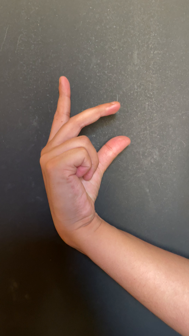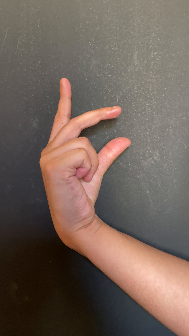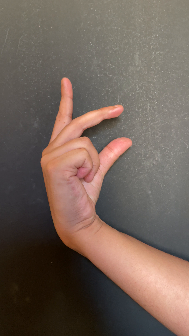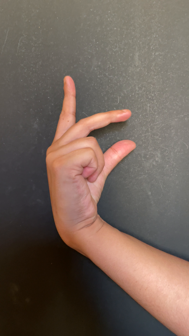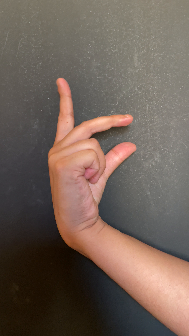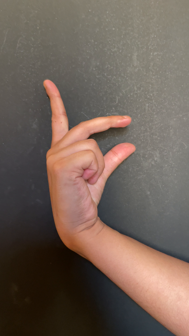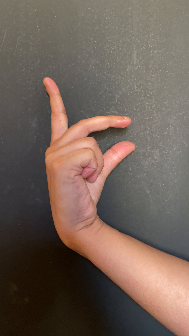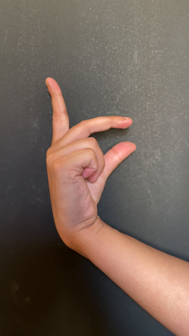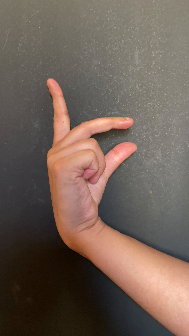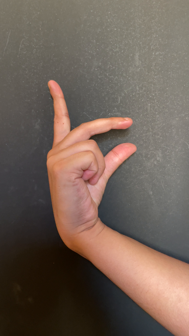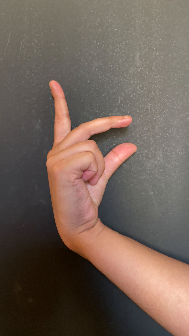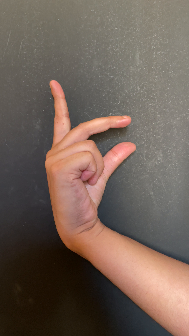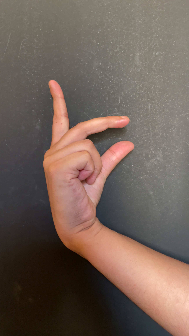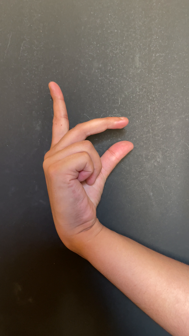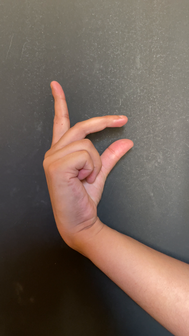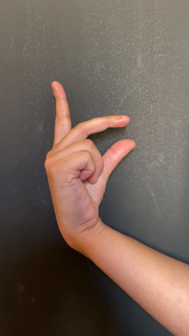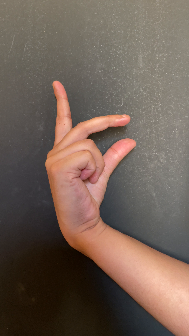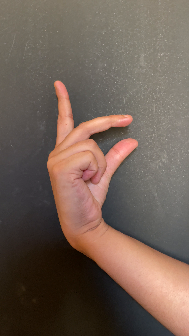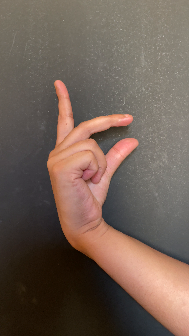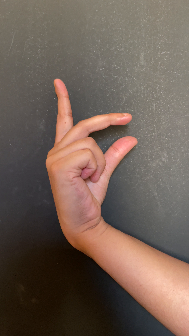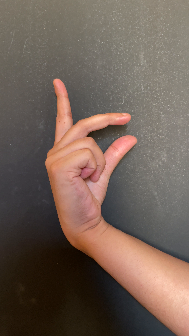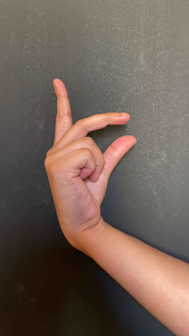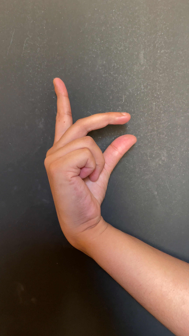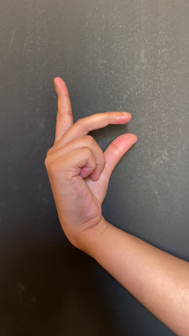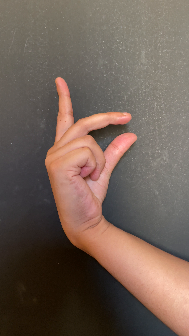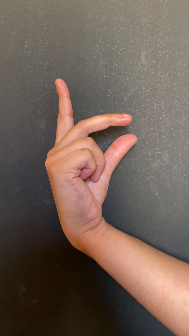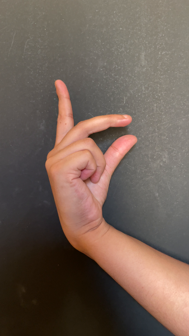त्र